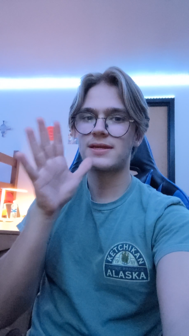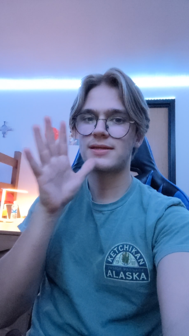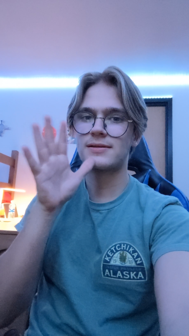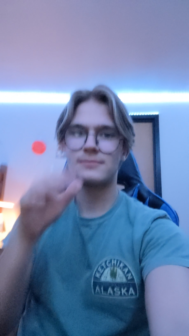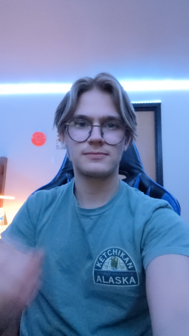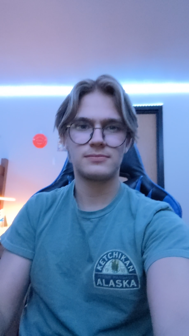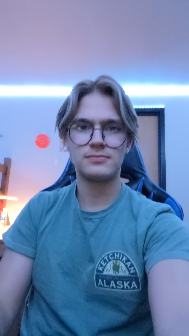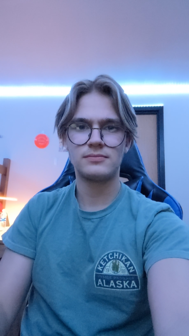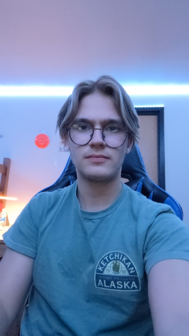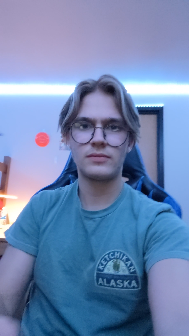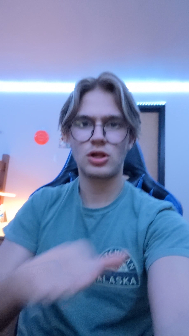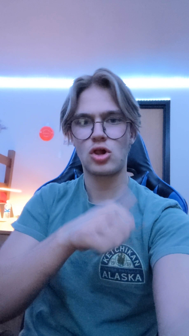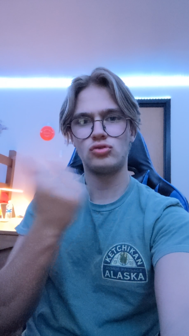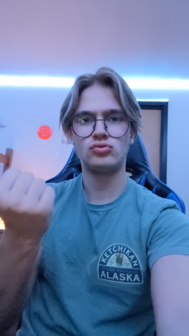other